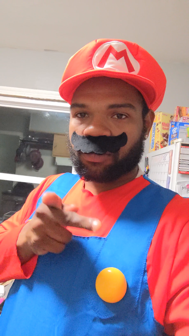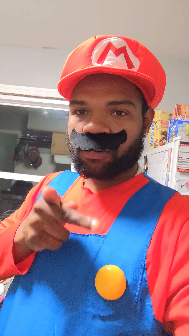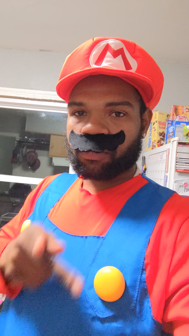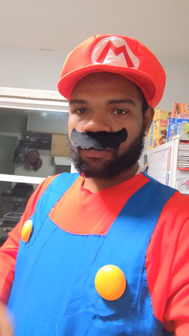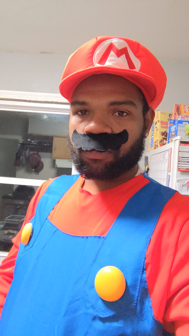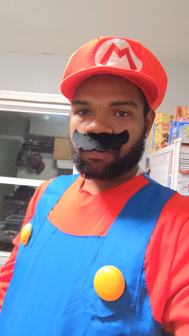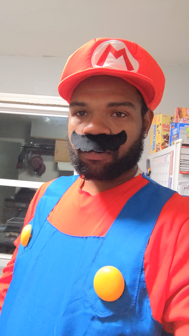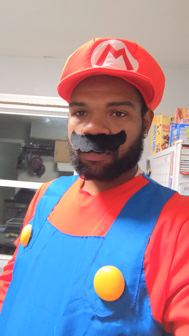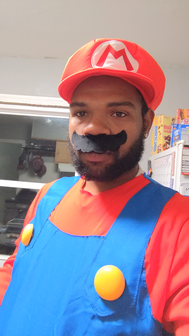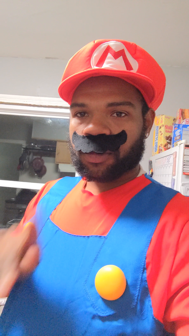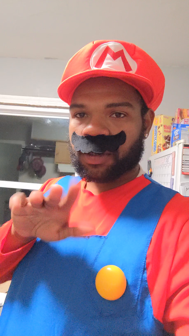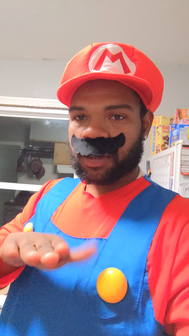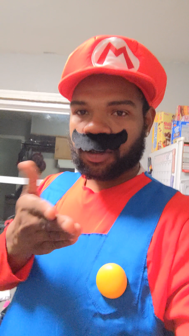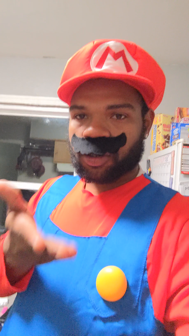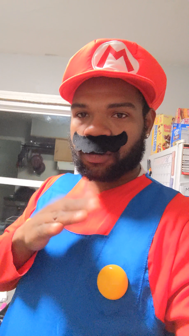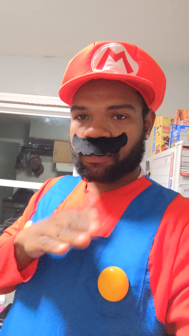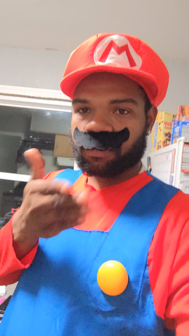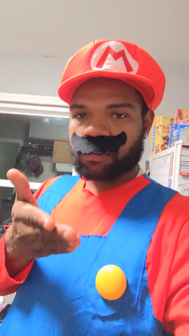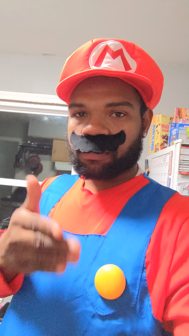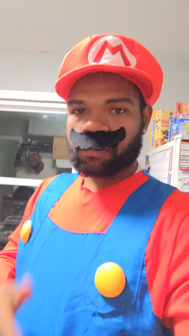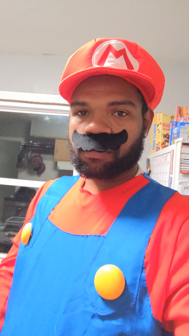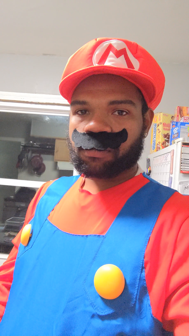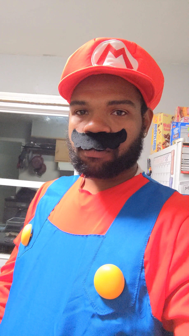kitchen